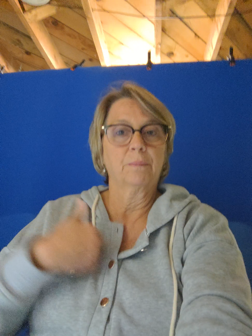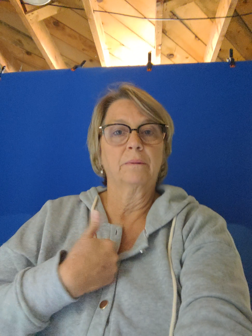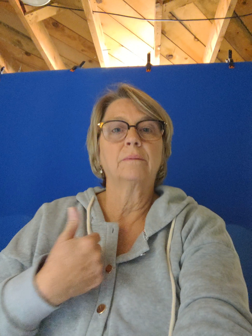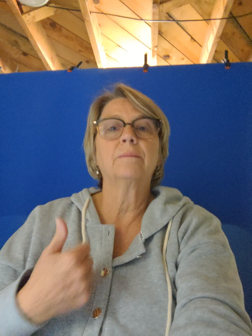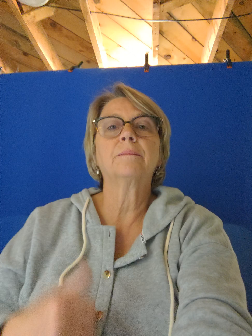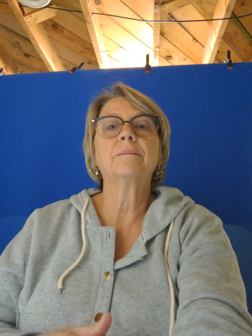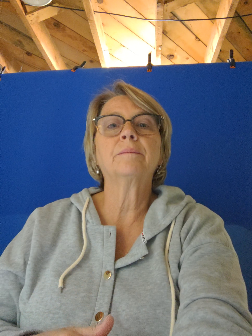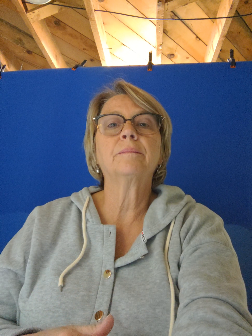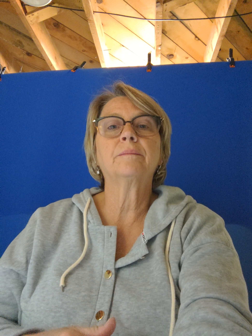animal